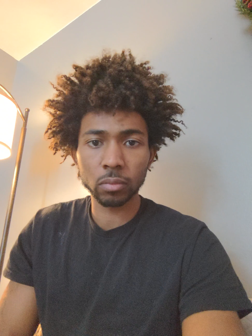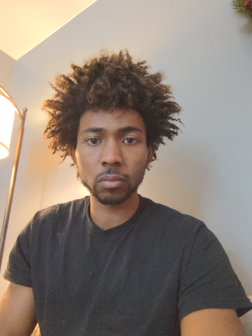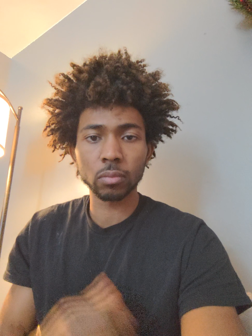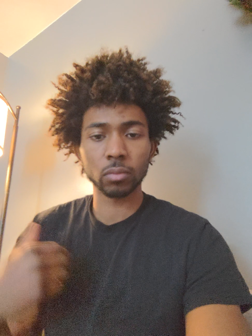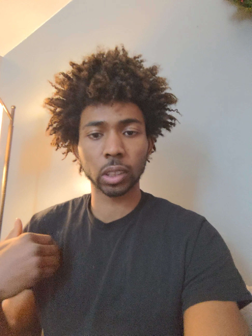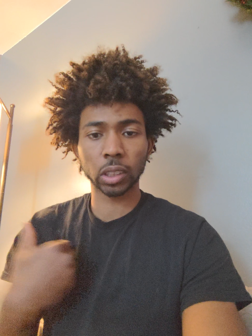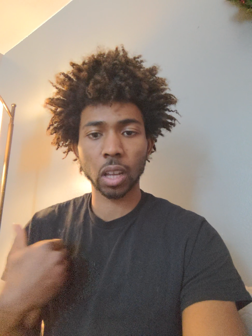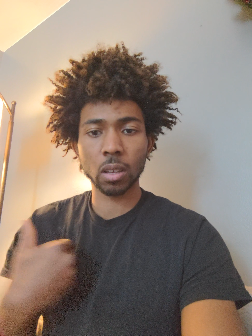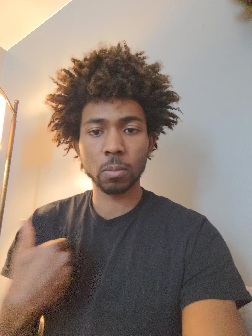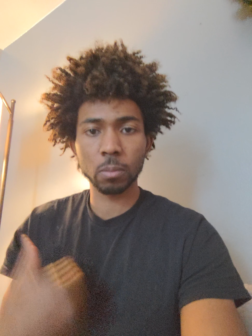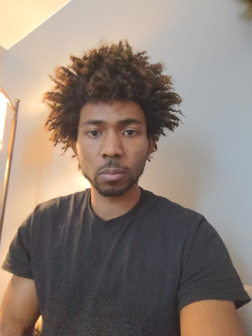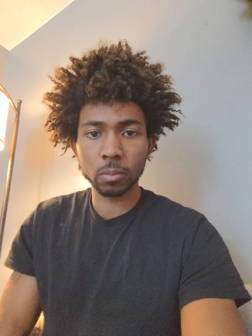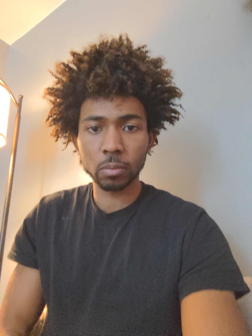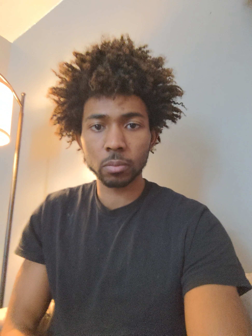animal